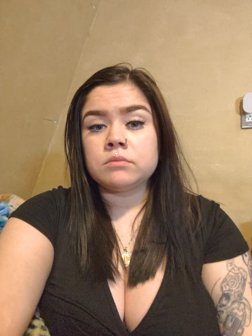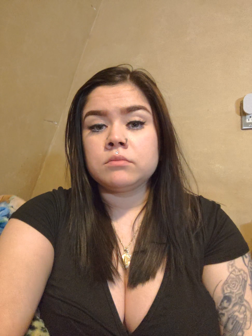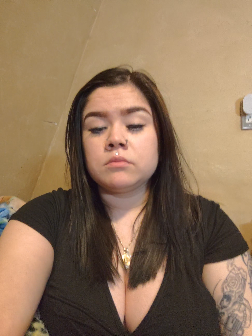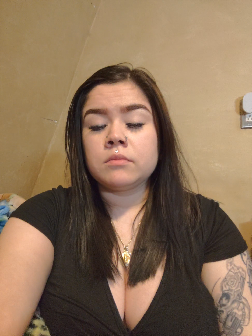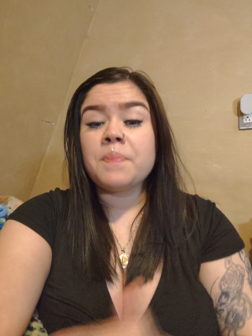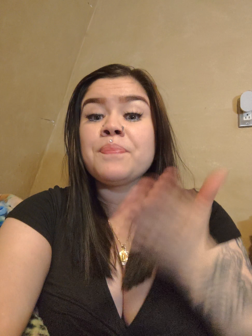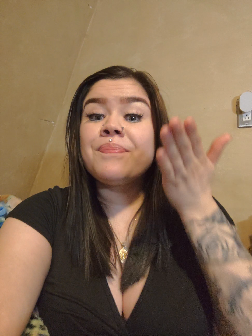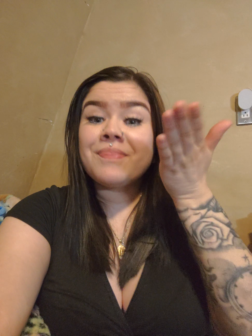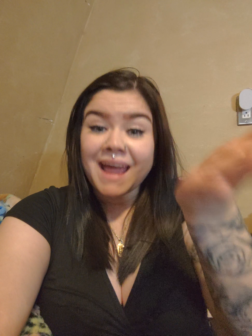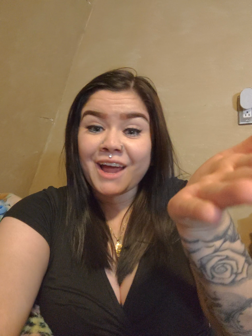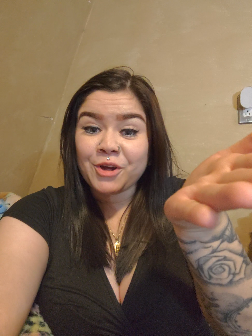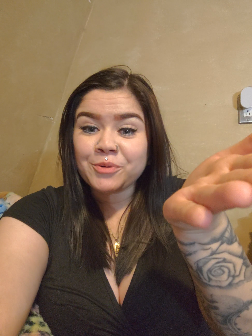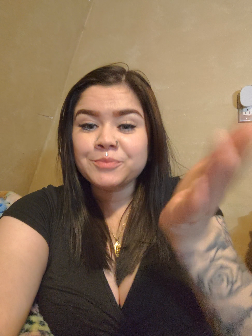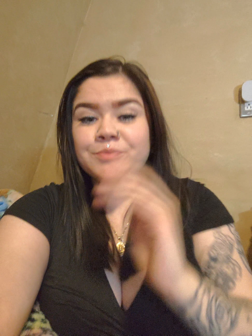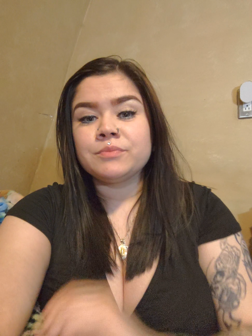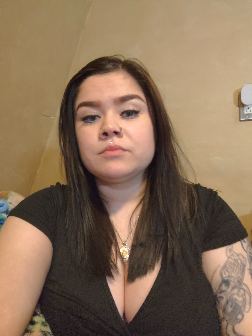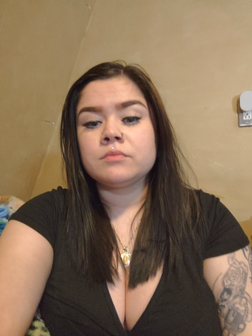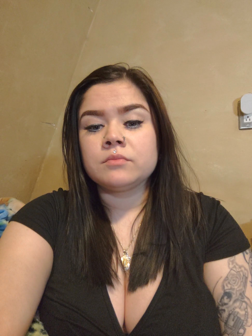there